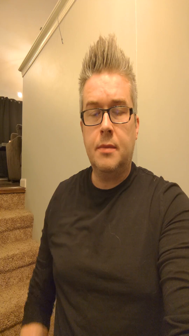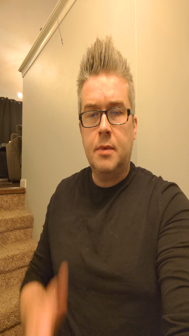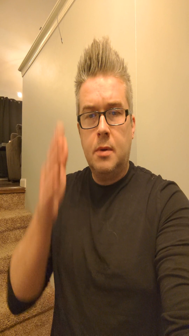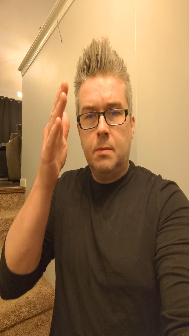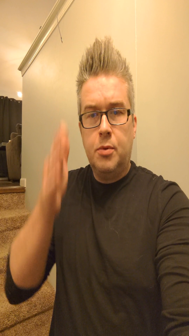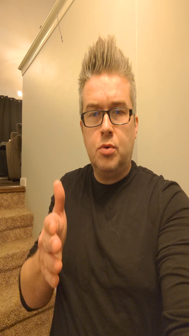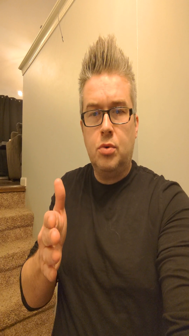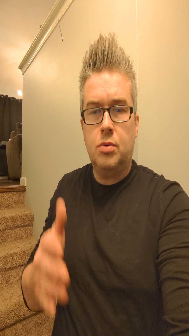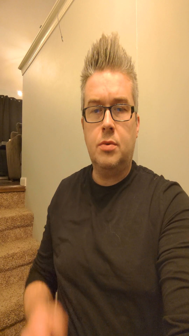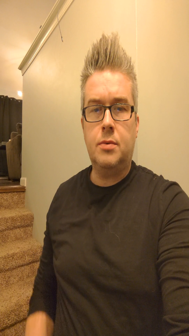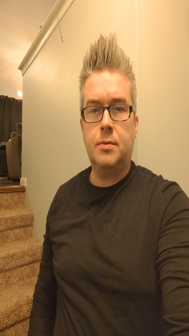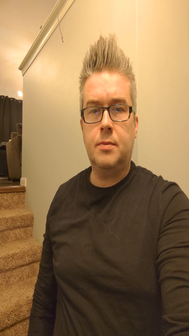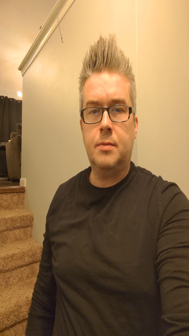person